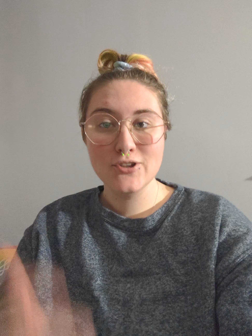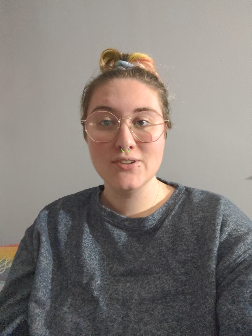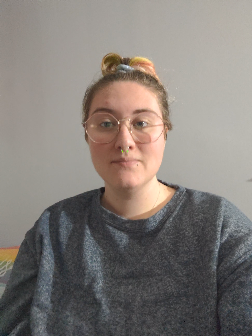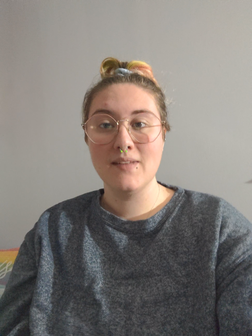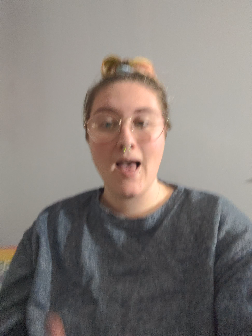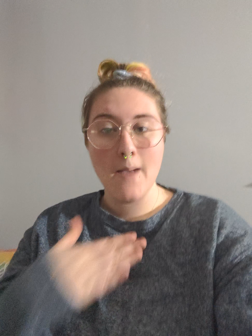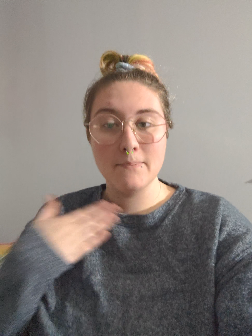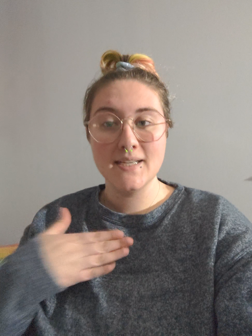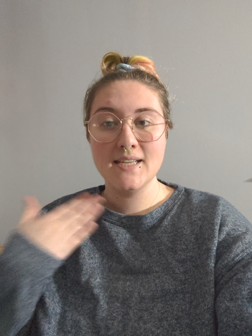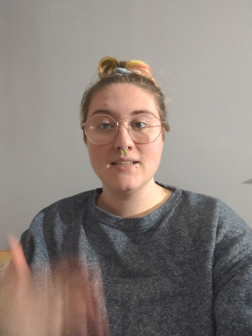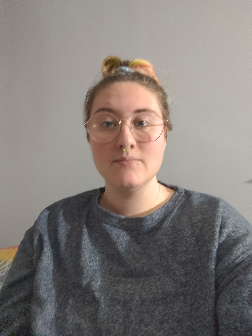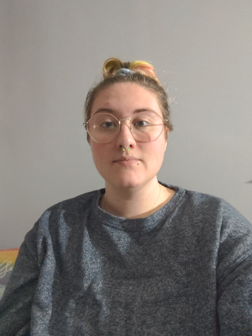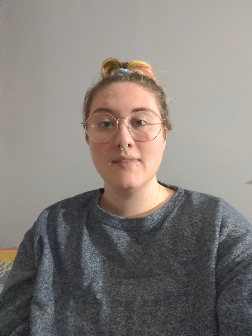happy